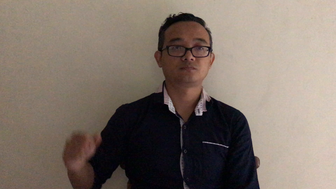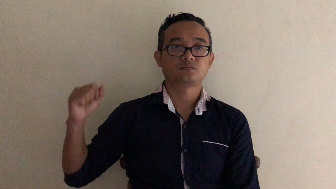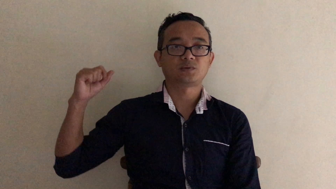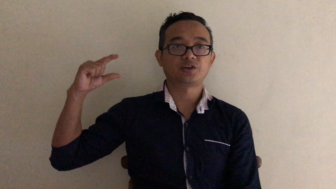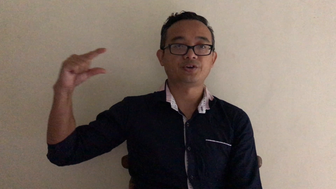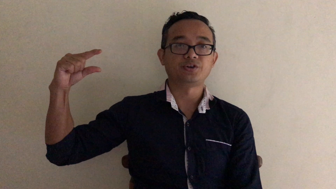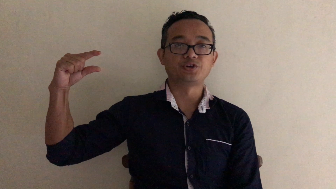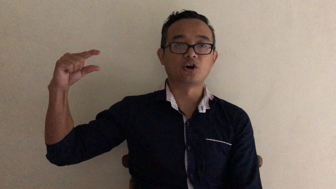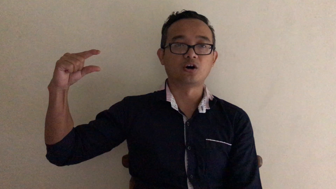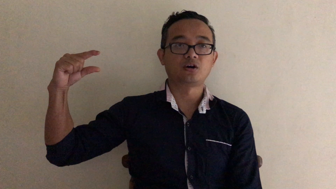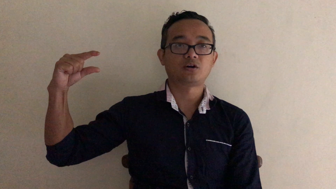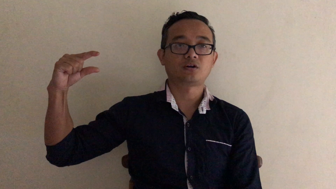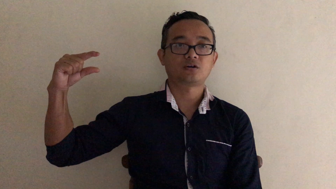ञ